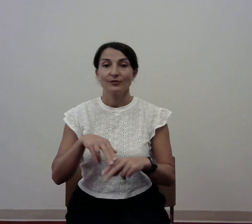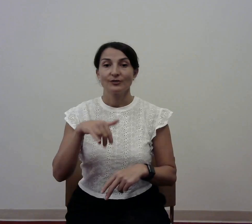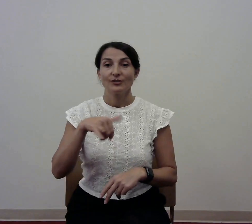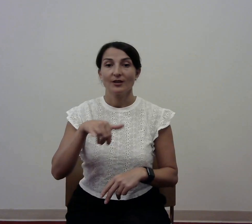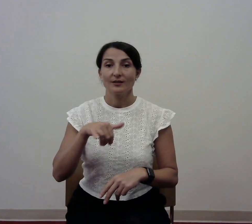çanta